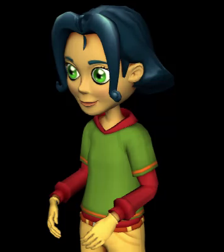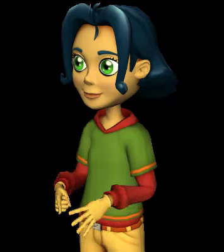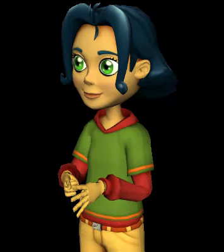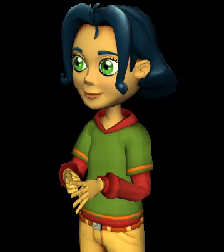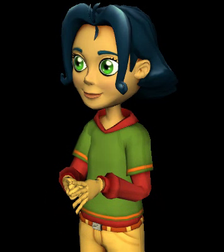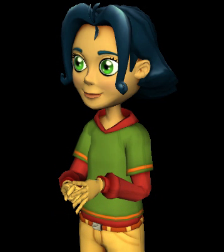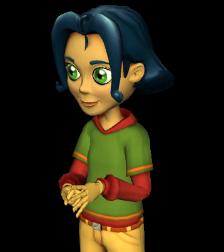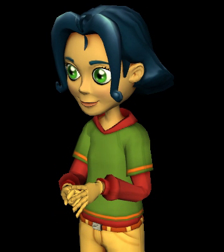موسم